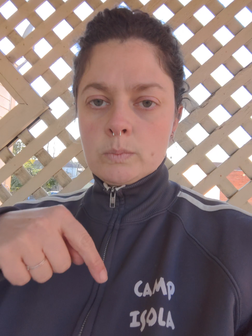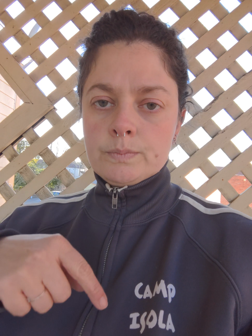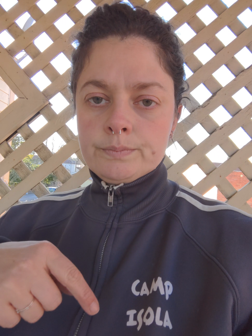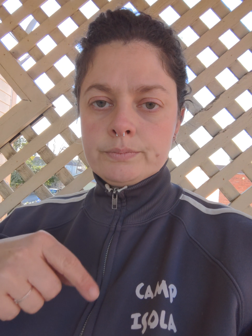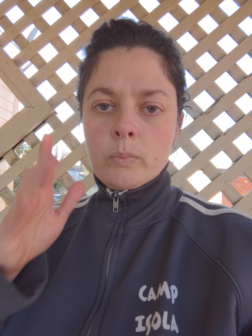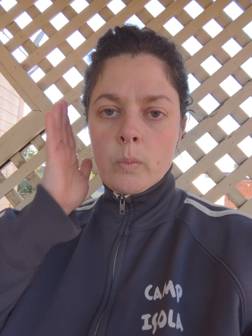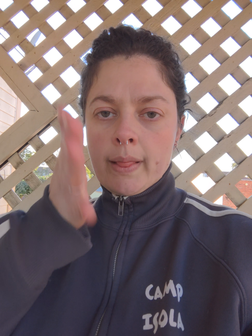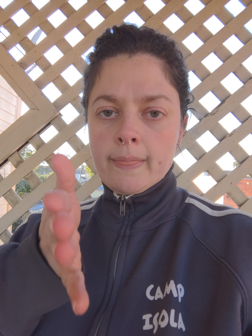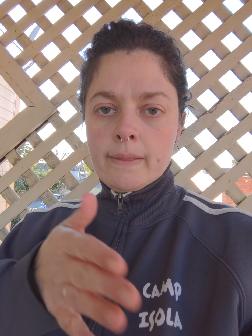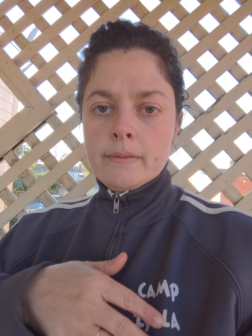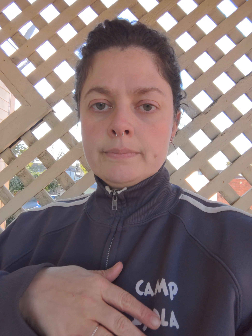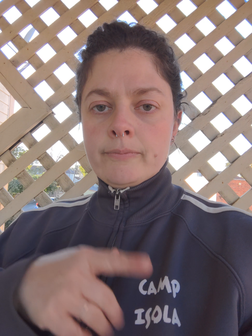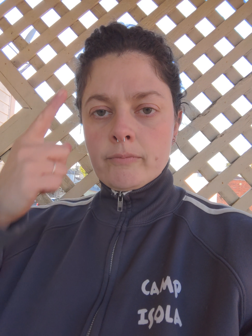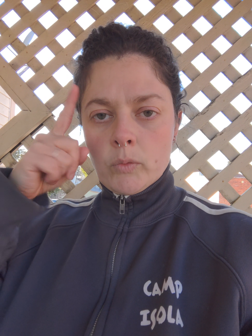will